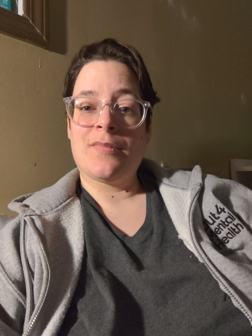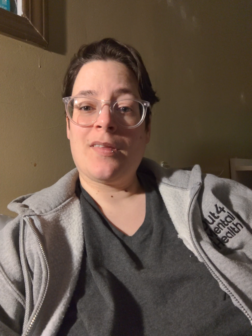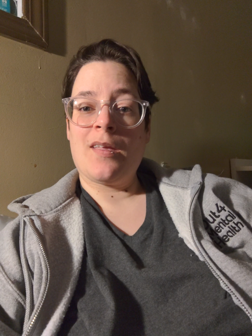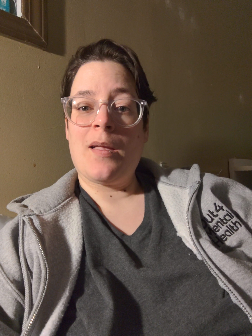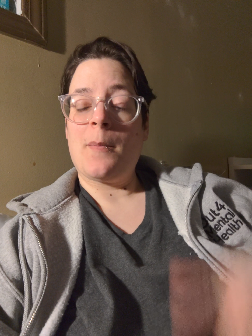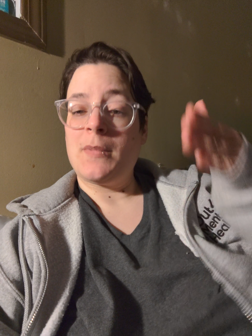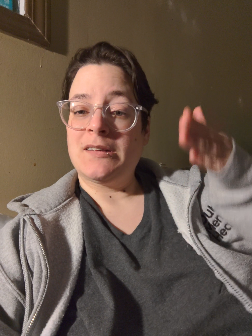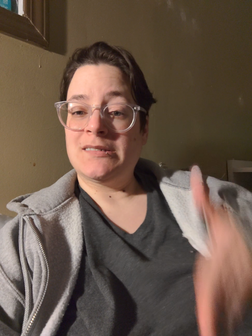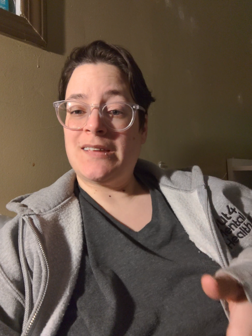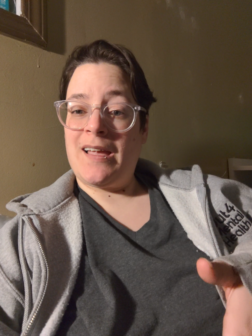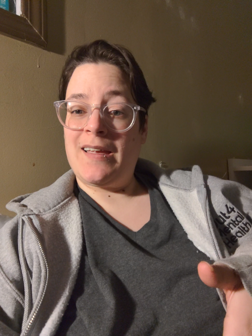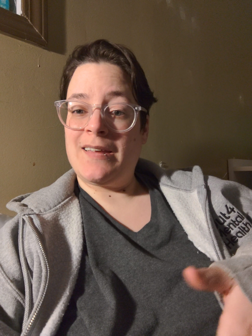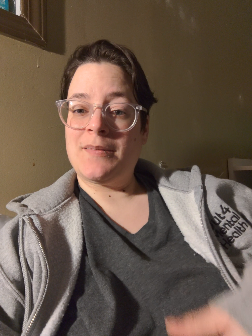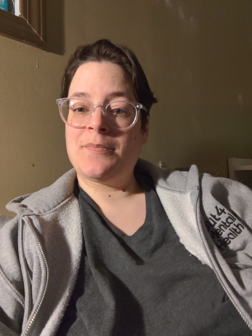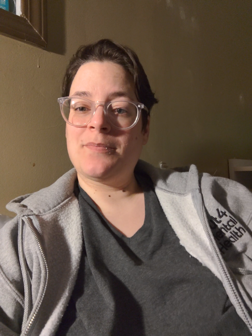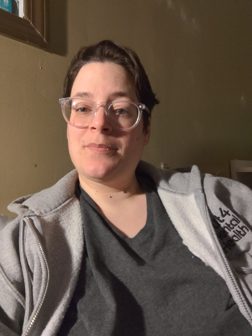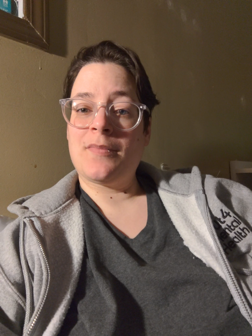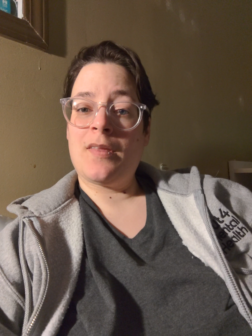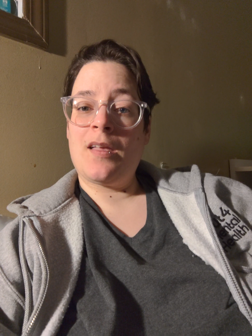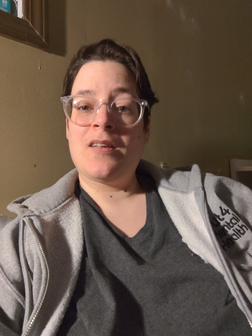beside